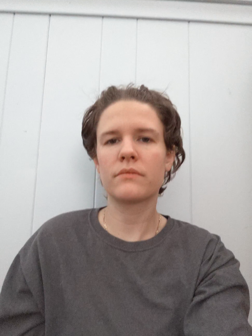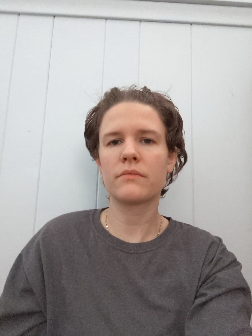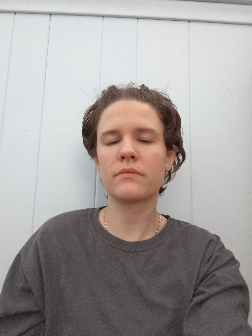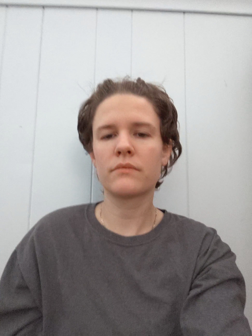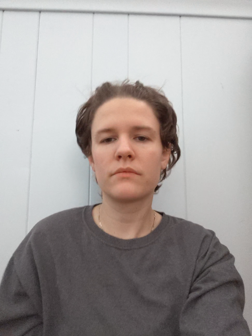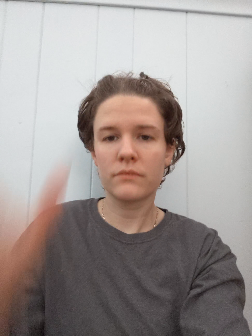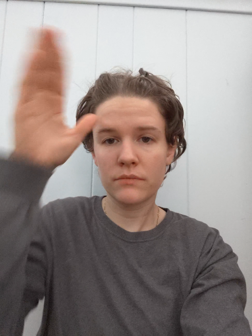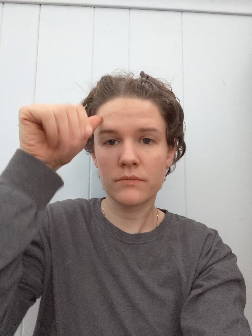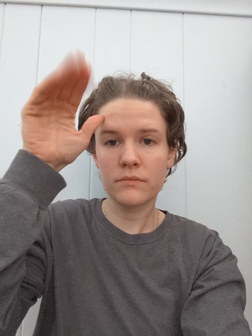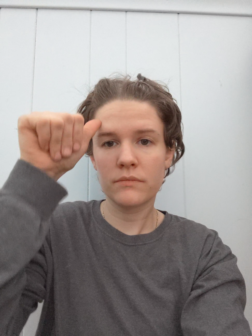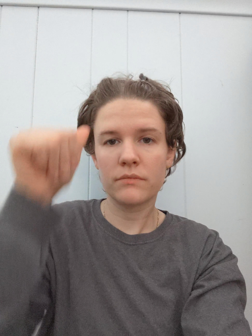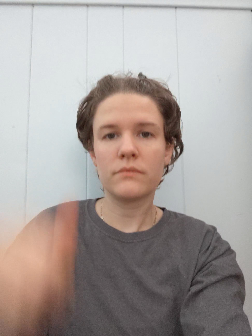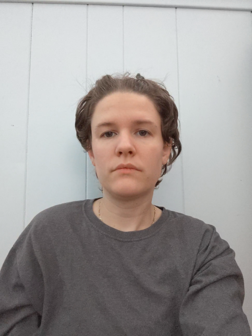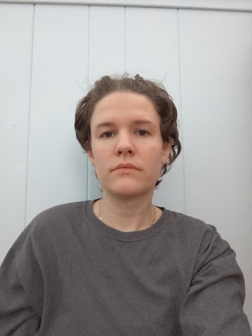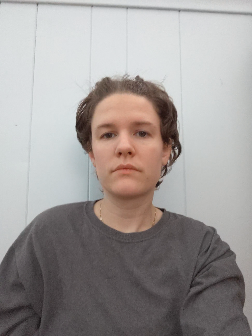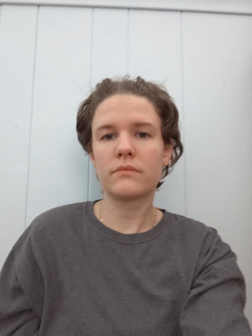donkey